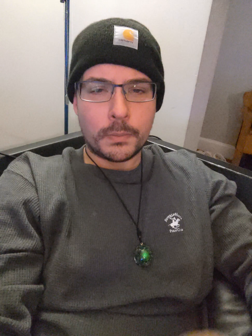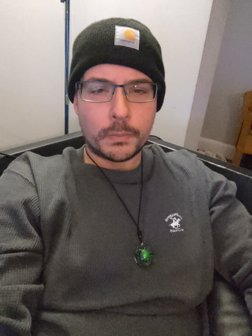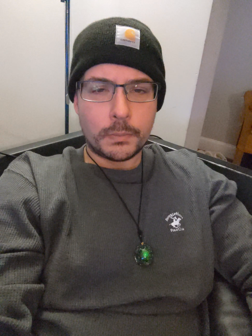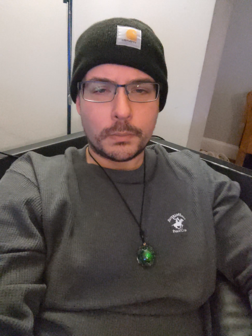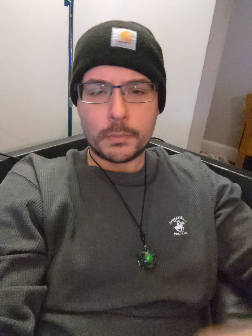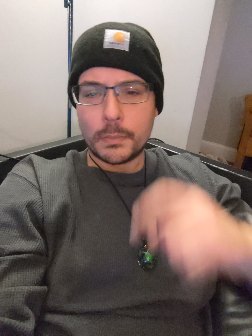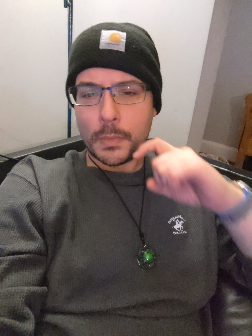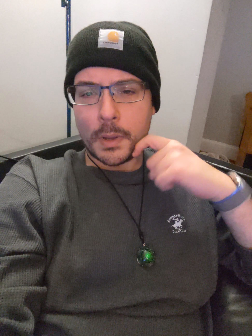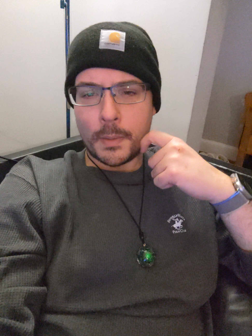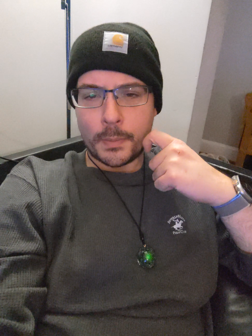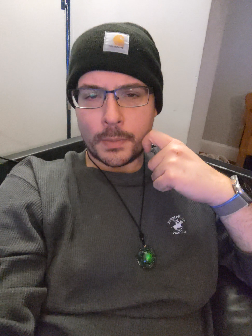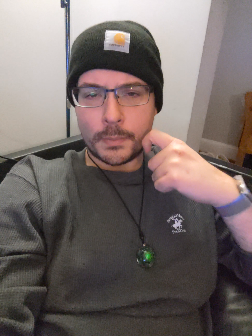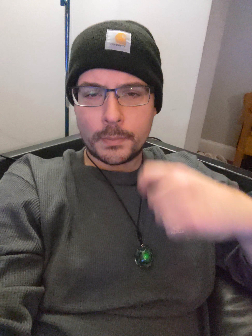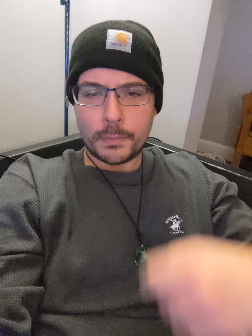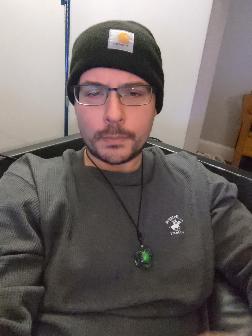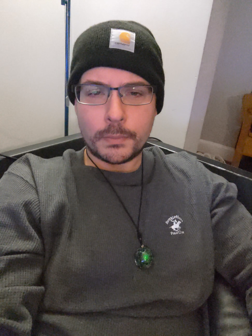apple